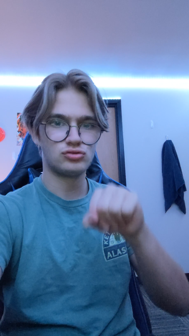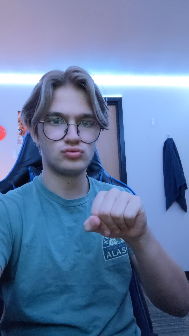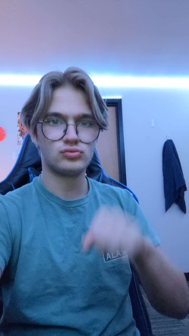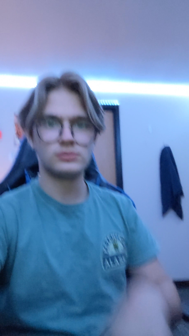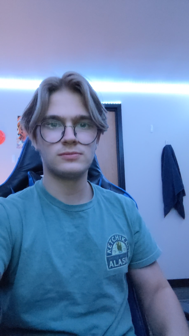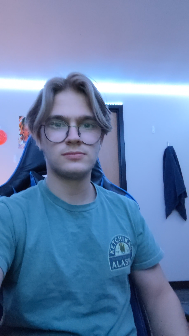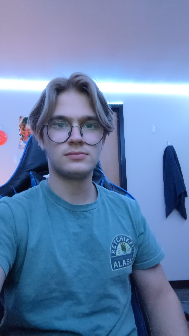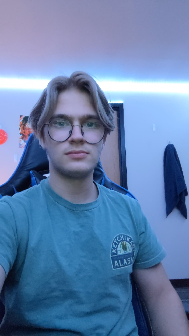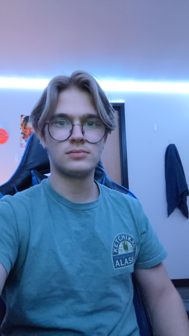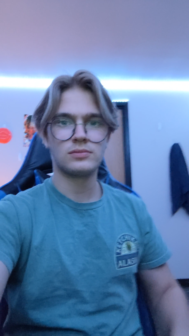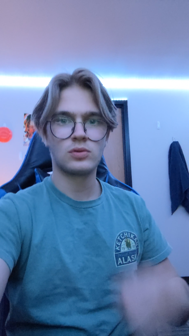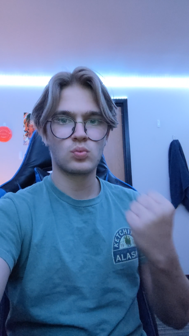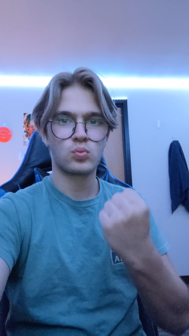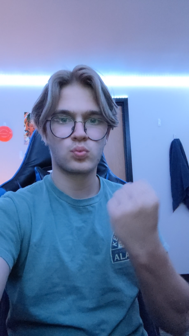hold